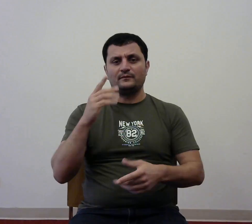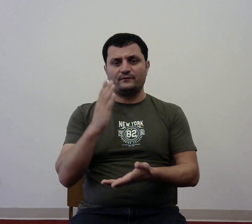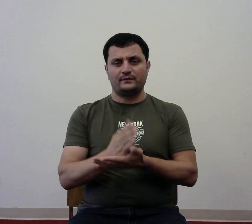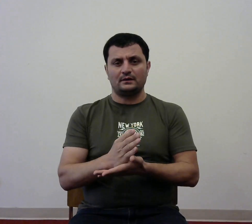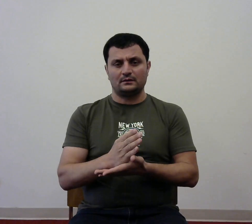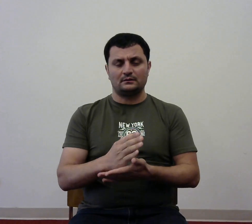var